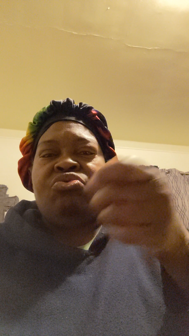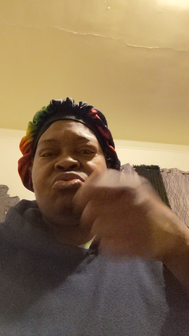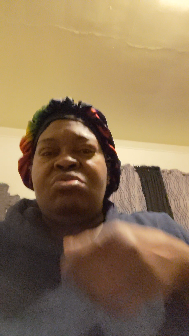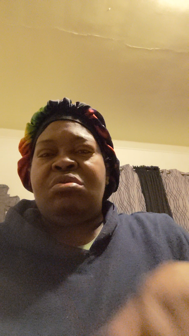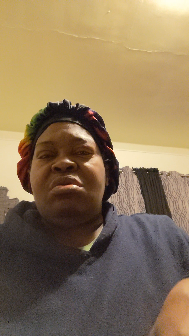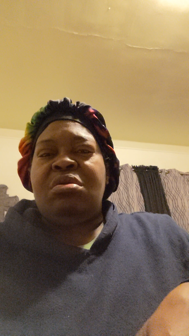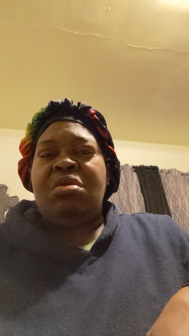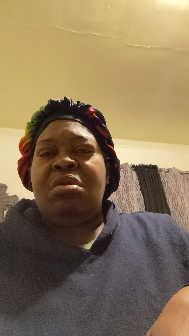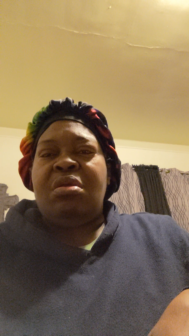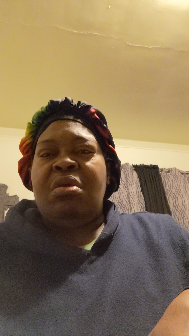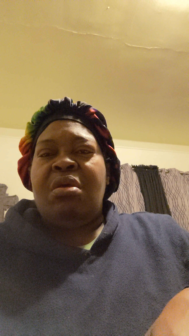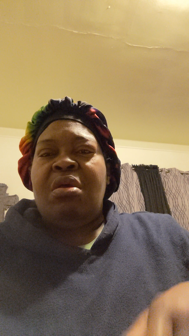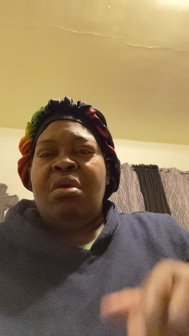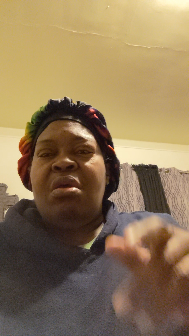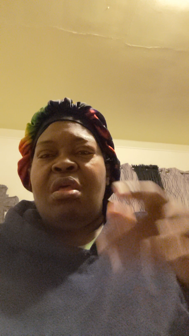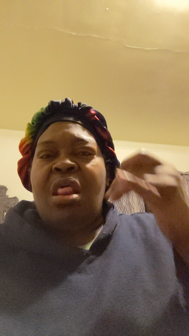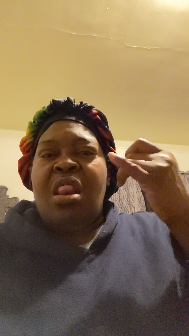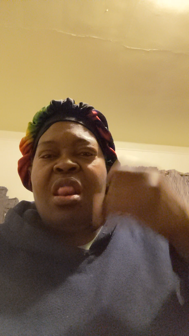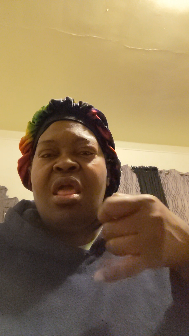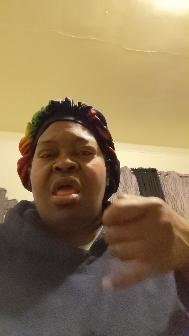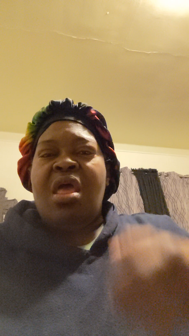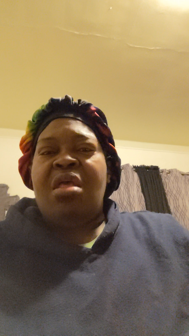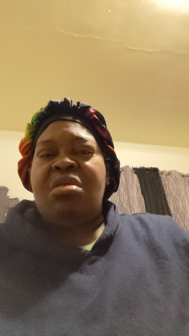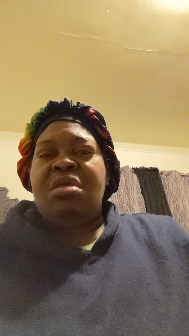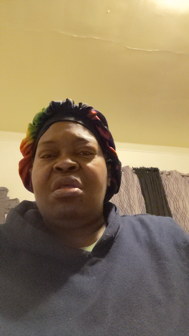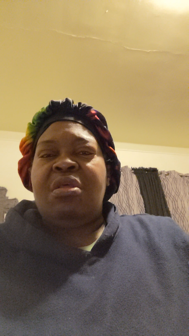last